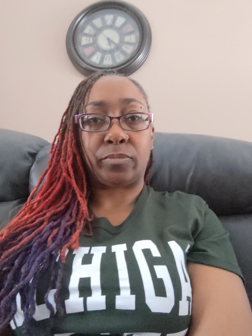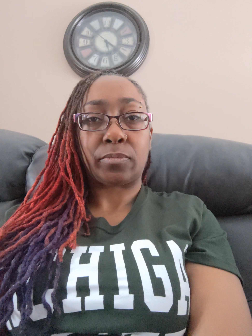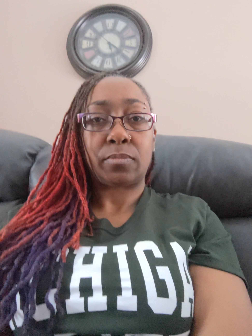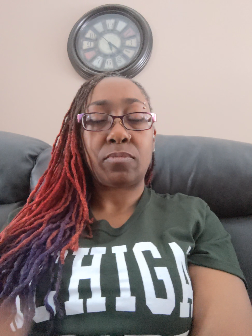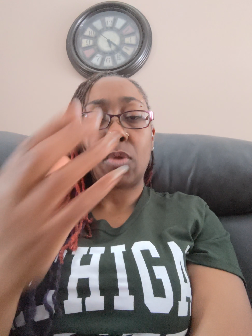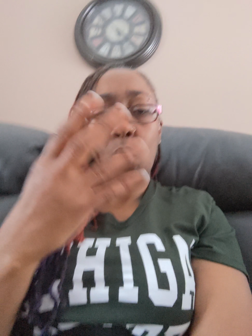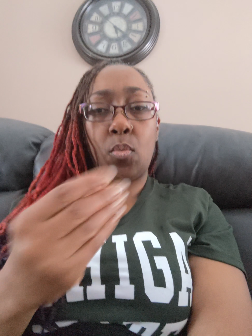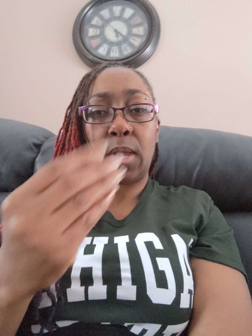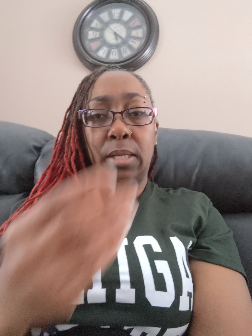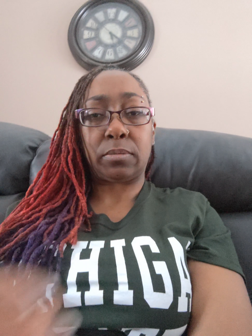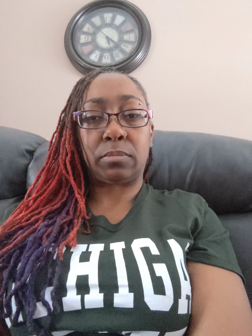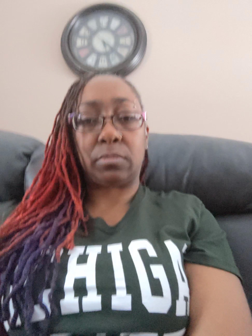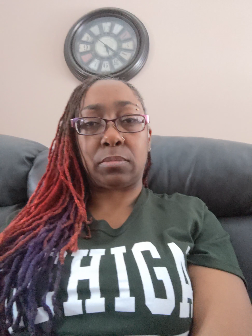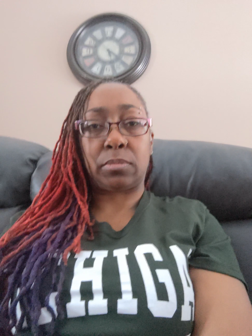wet